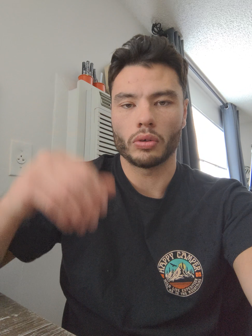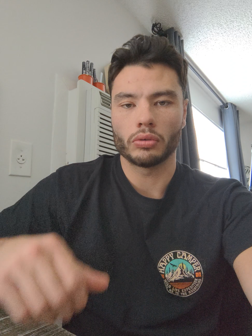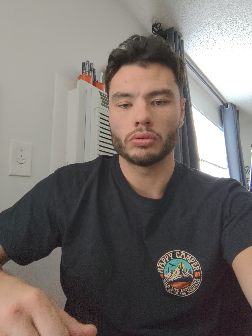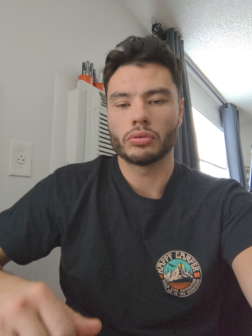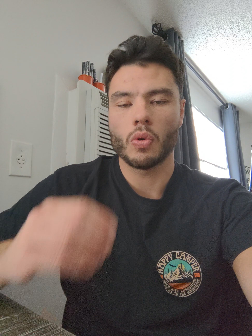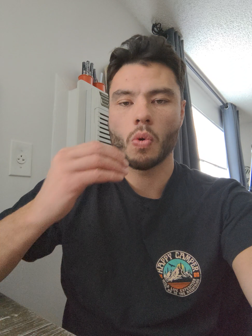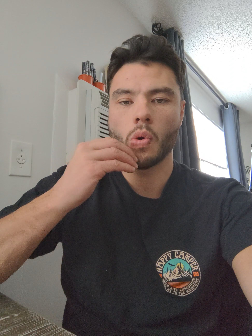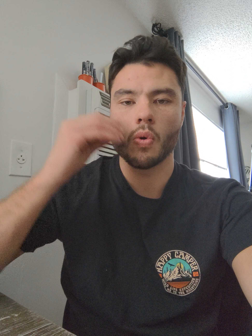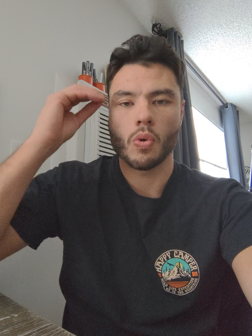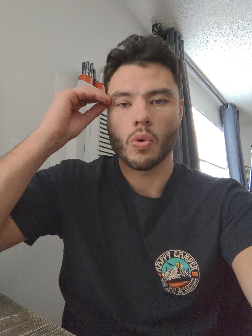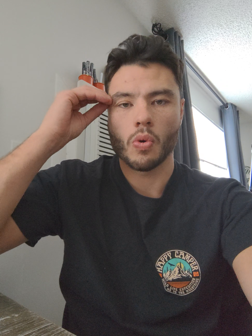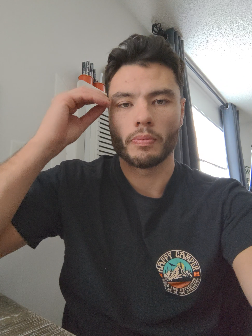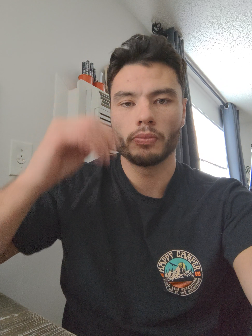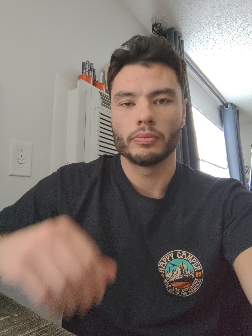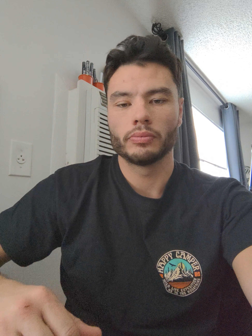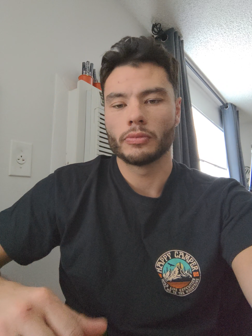home